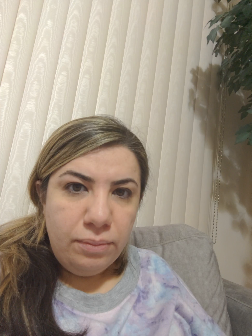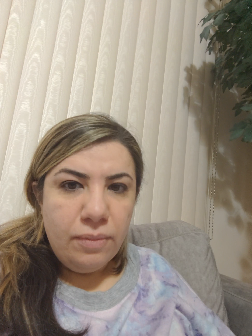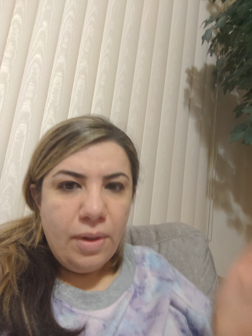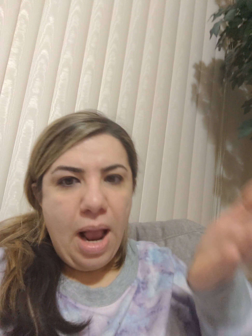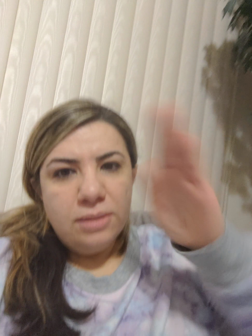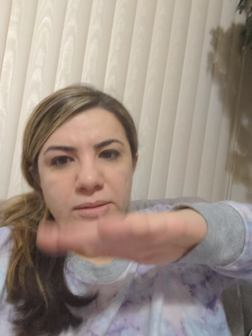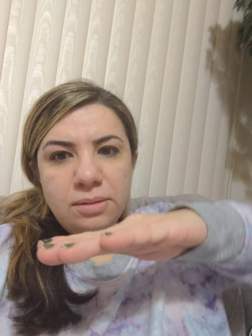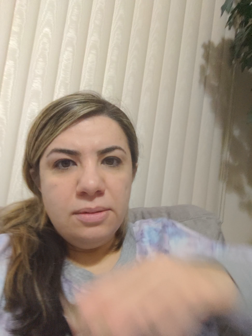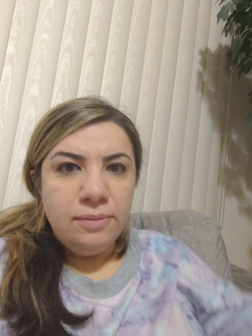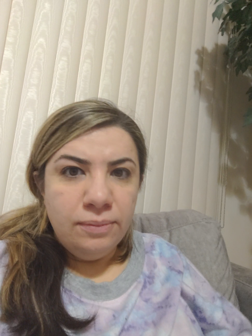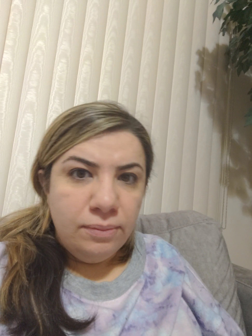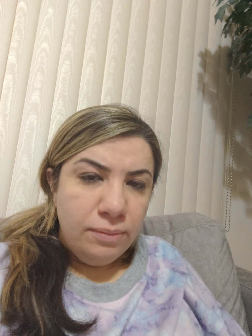on